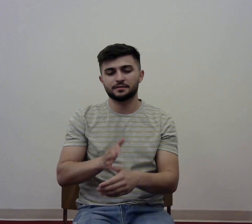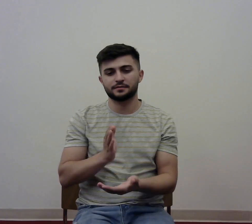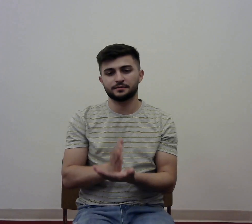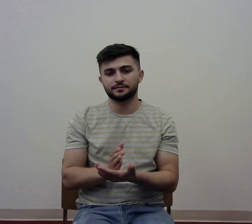var